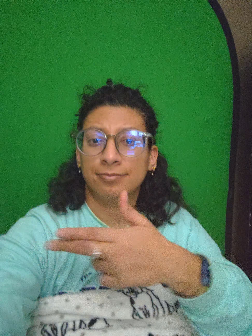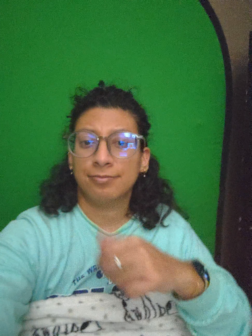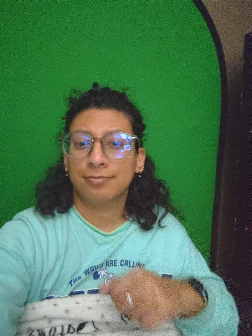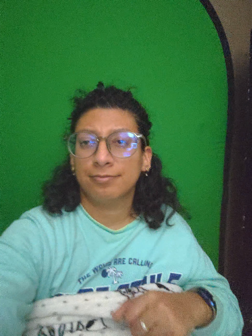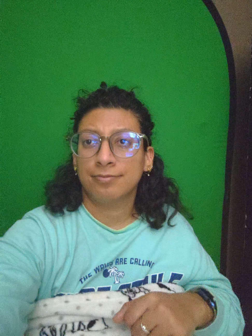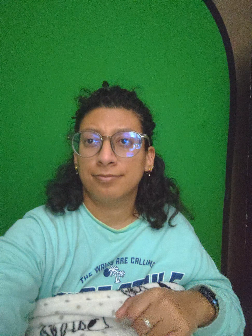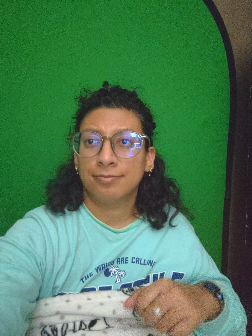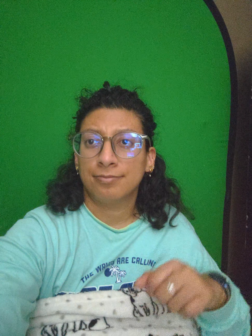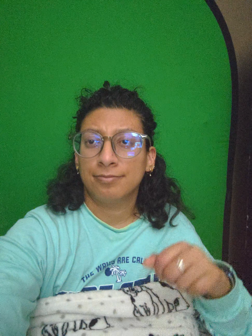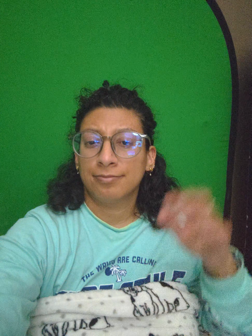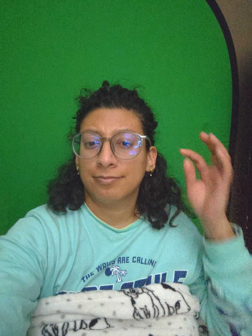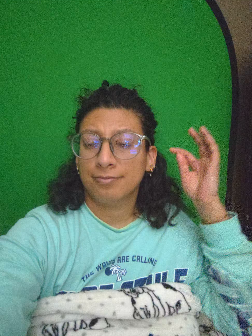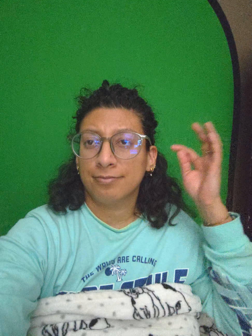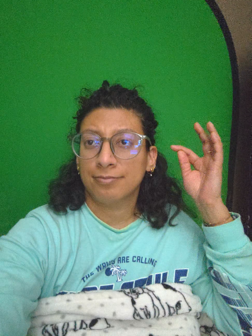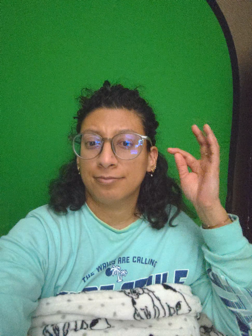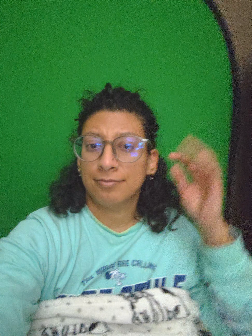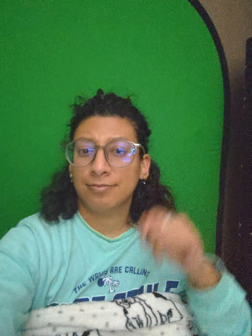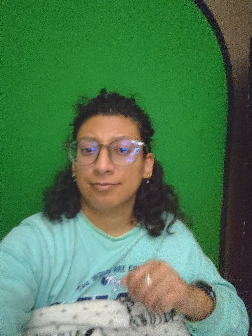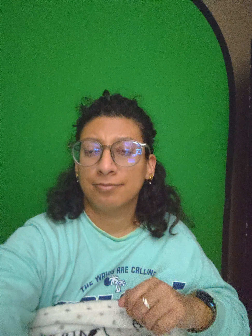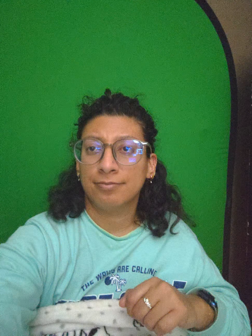hair